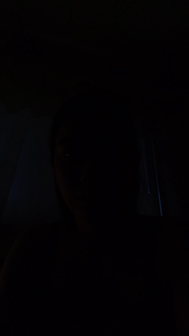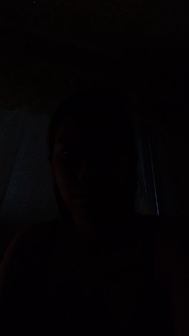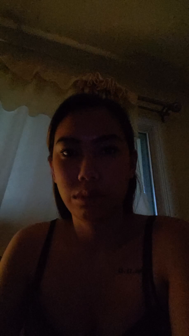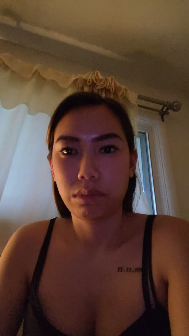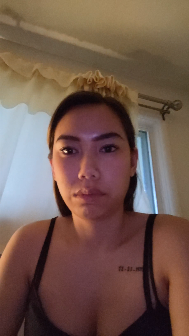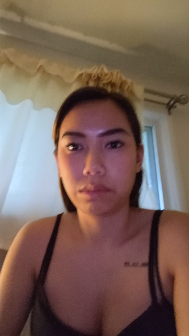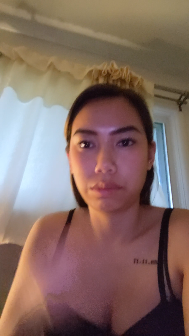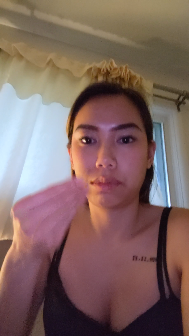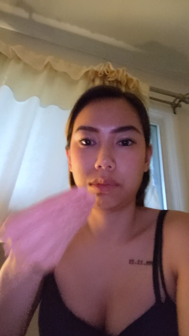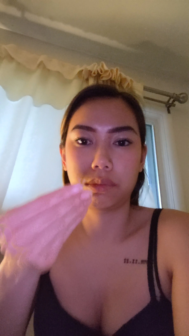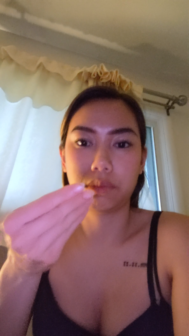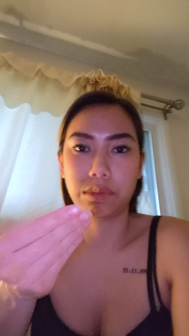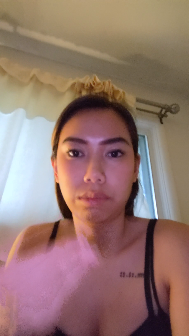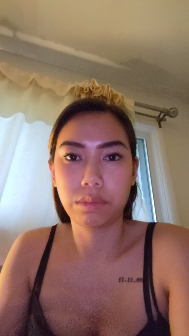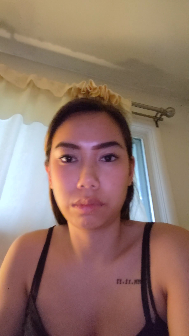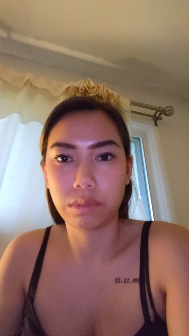feed